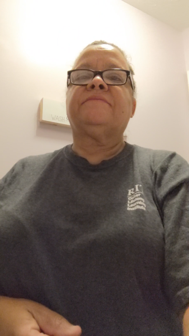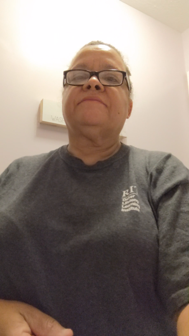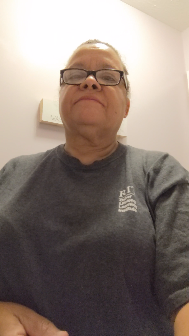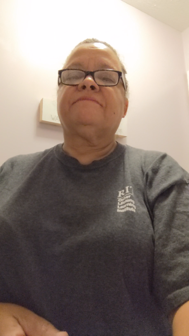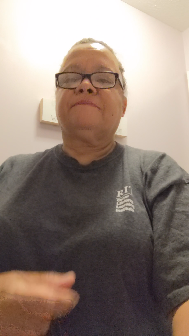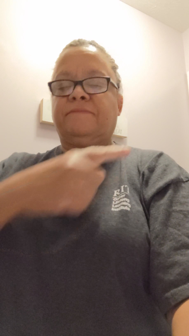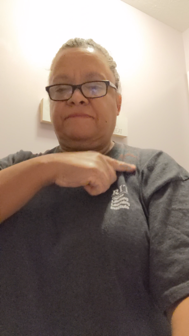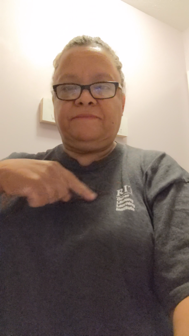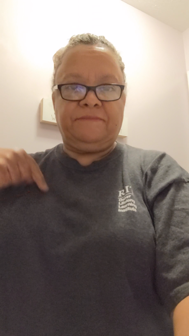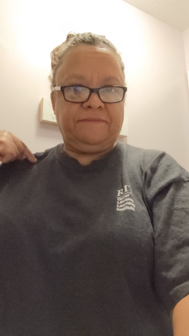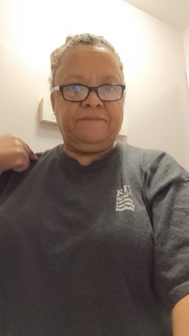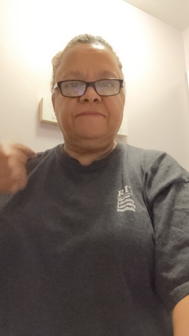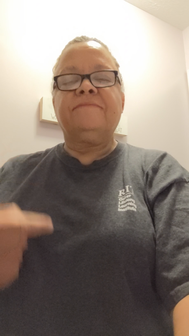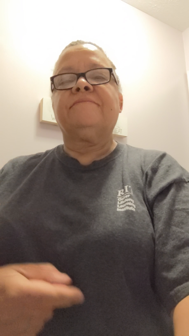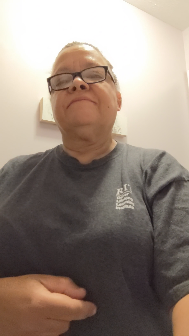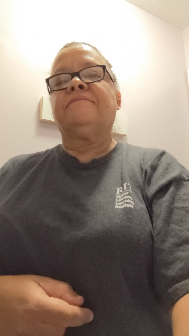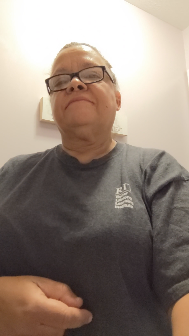bib